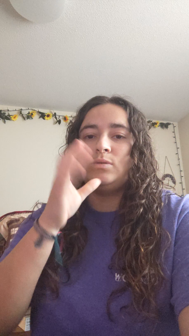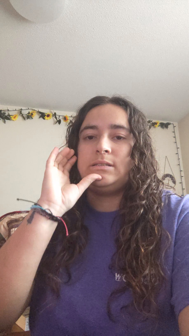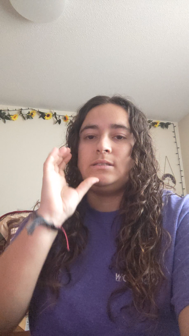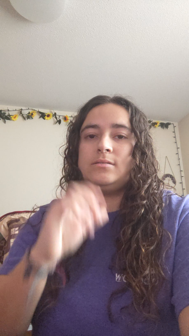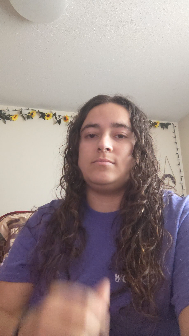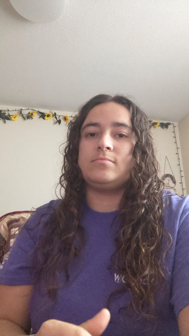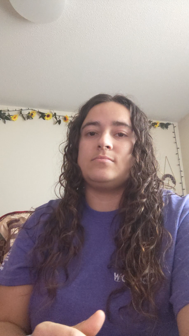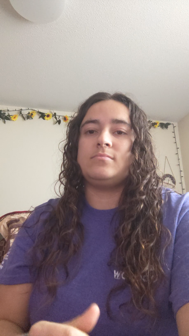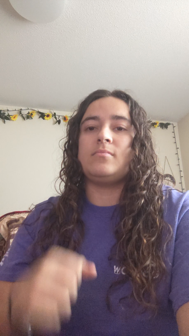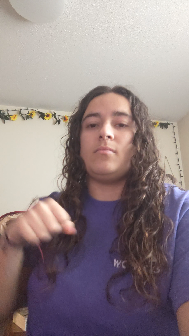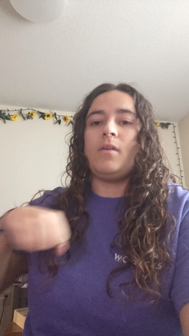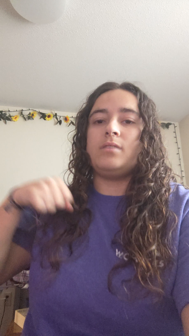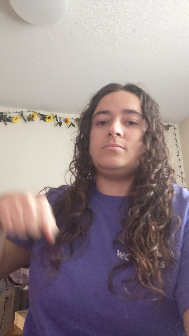bicycle